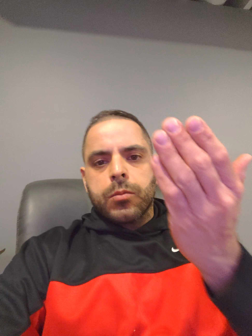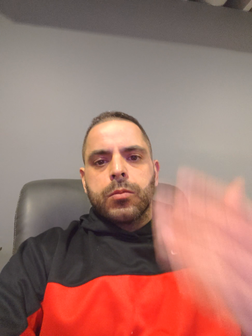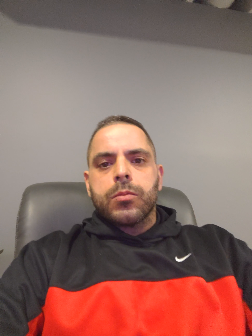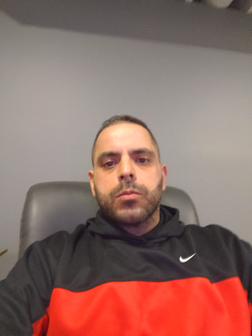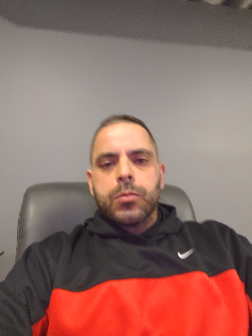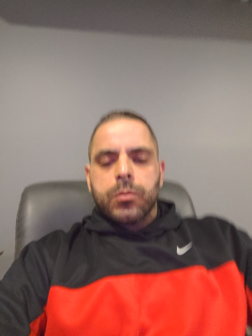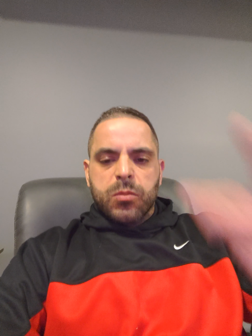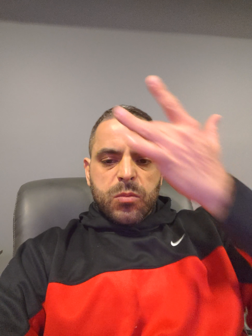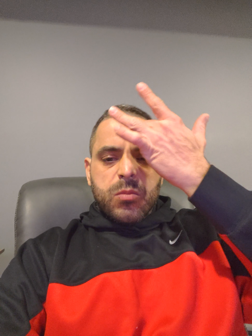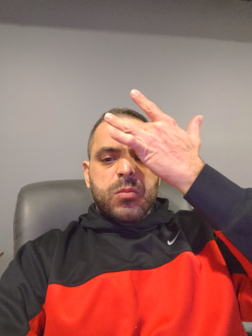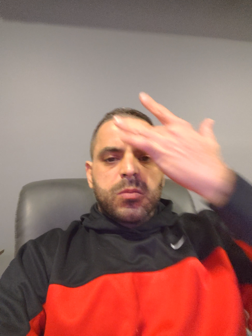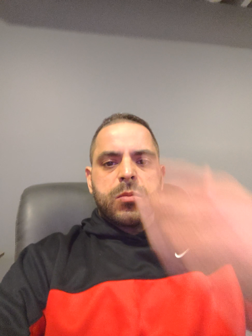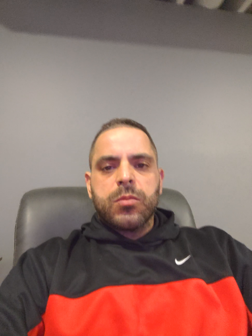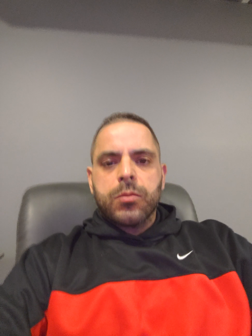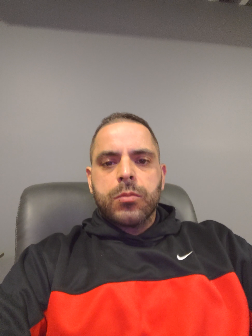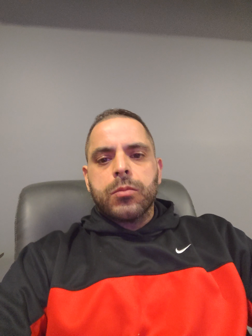sick